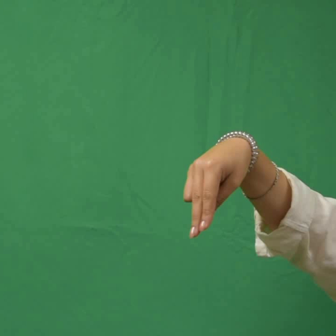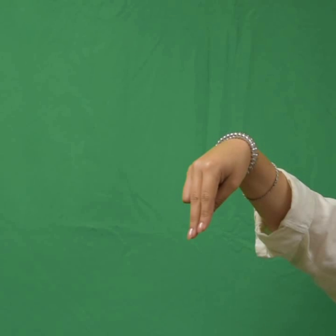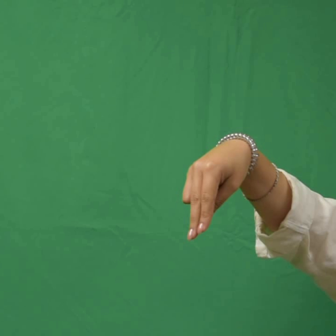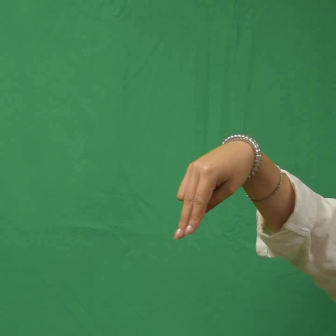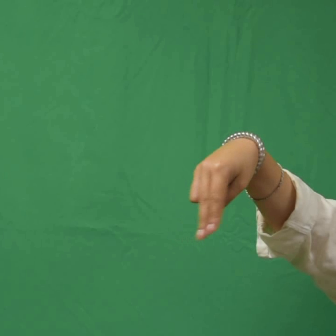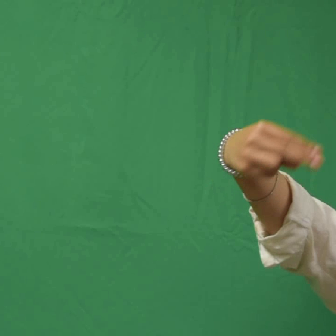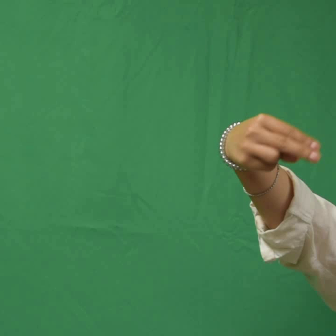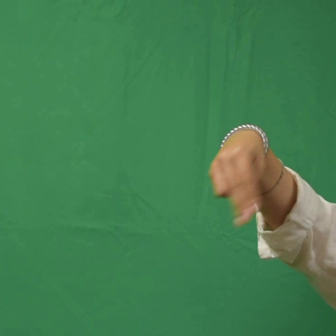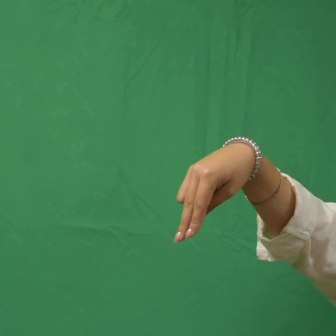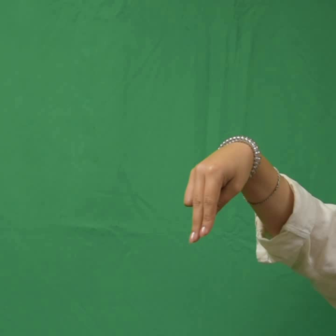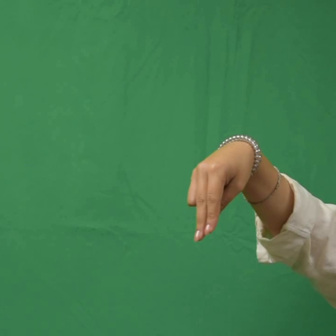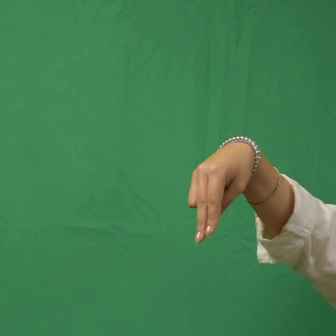Ñ